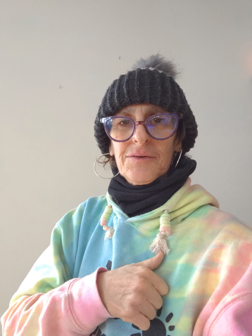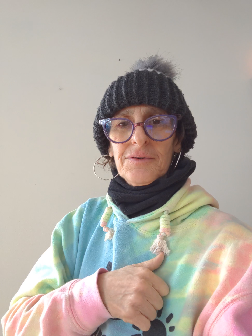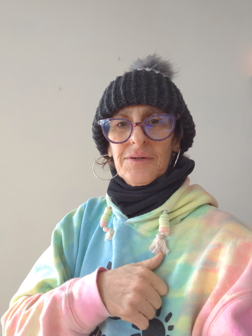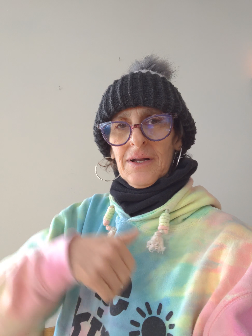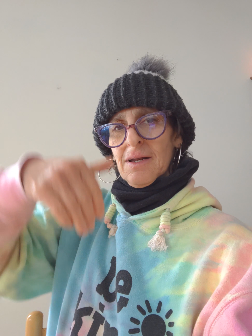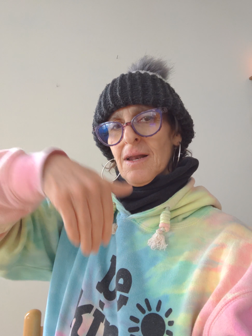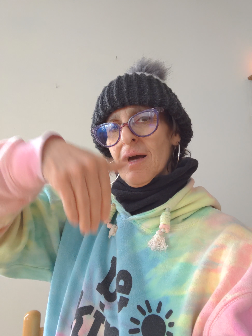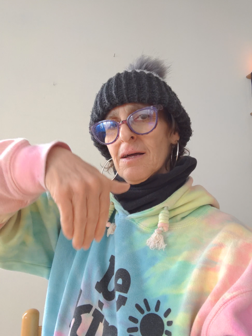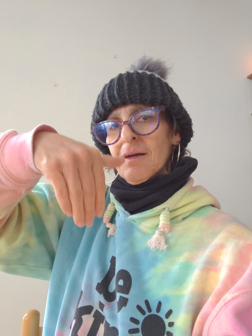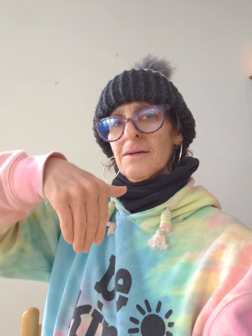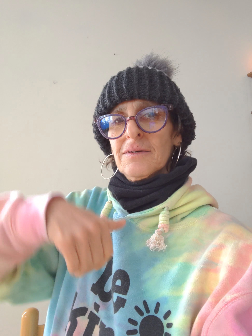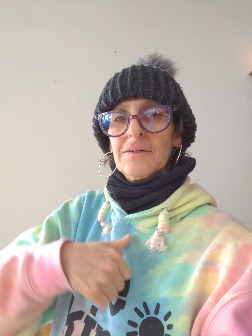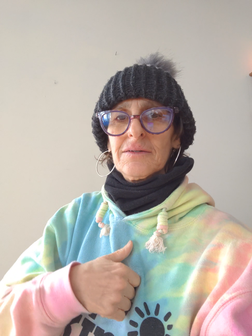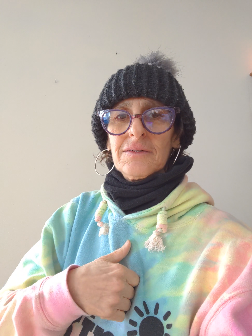night